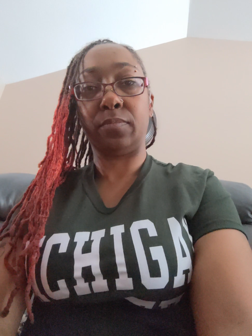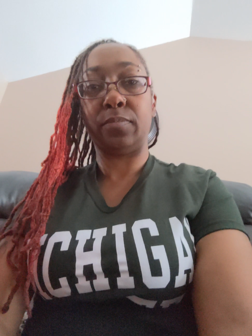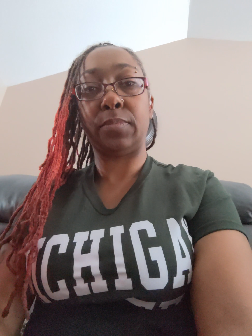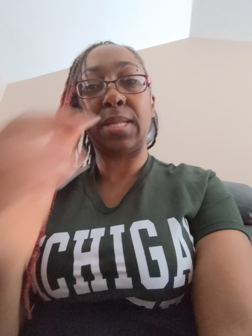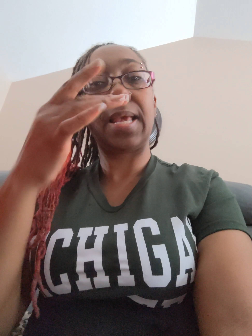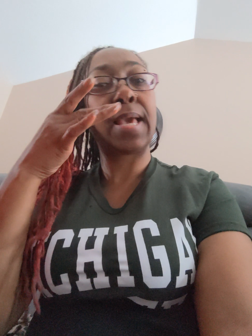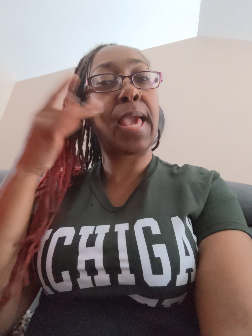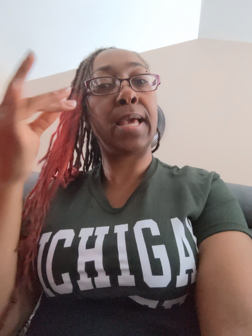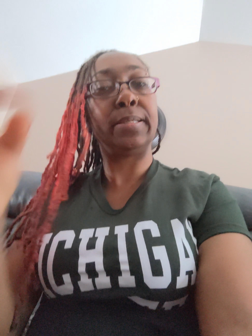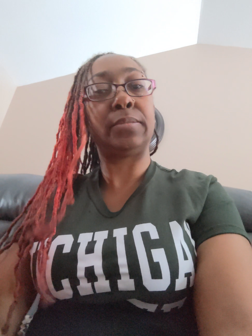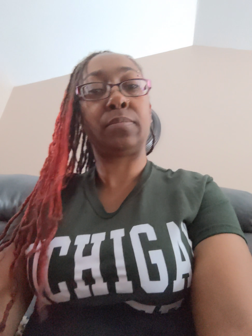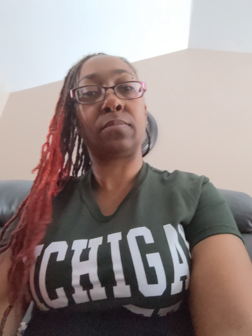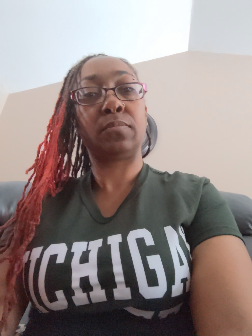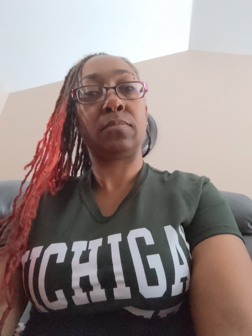cat